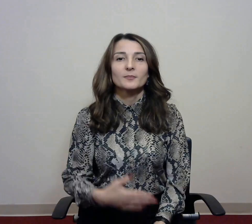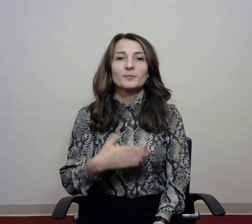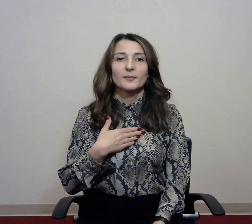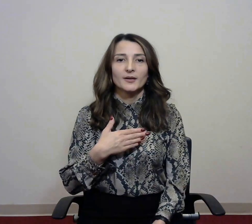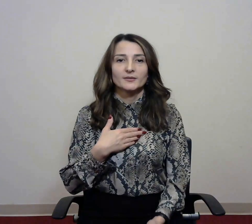mənim